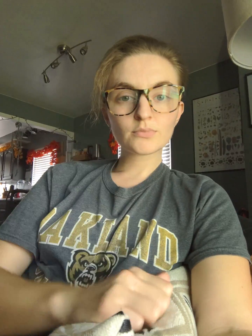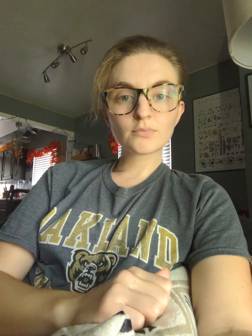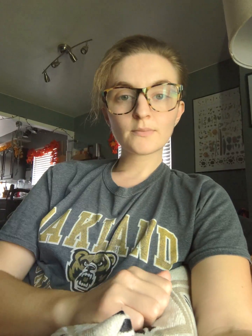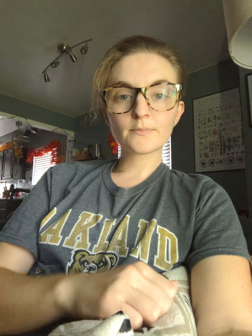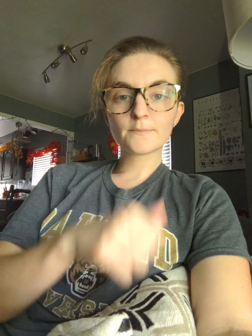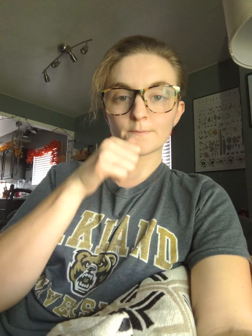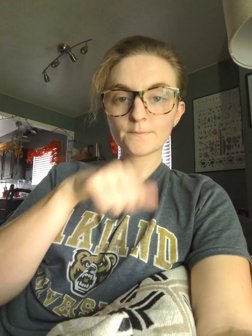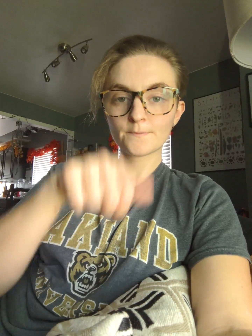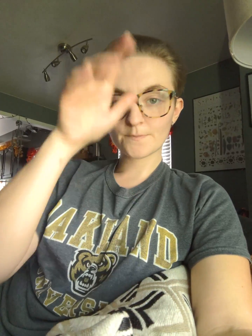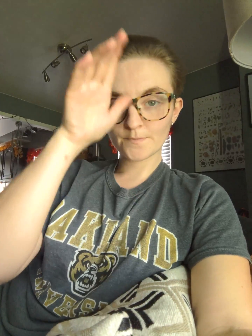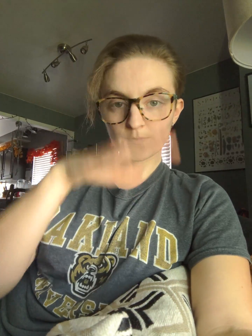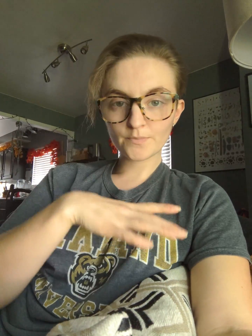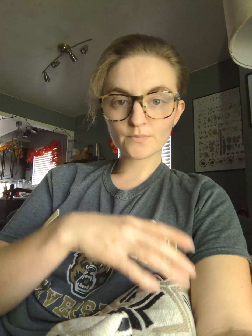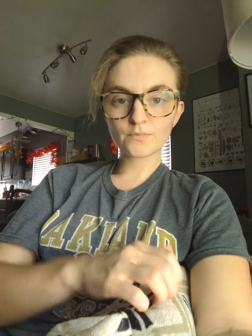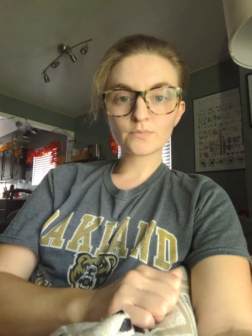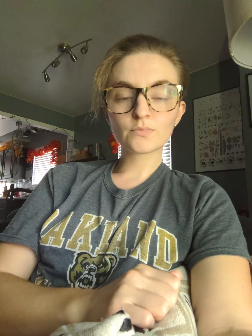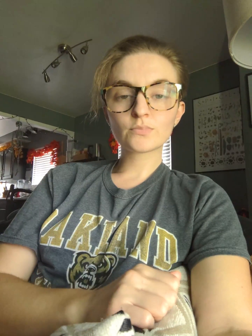mailman